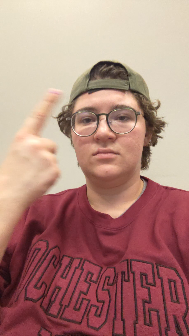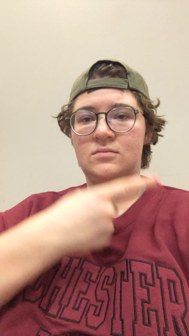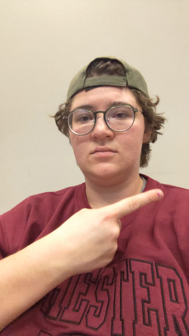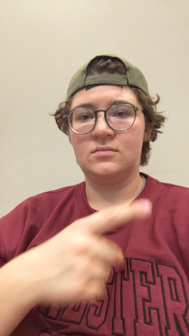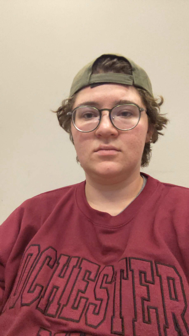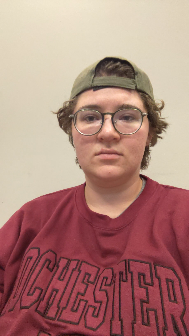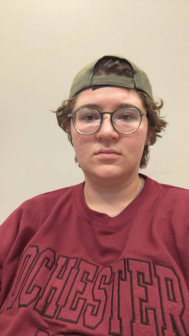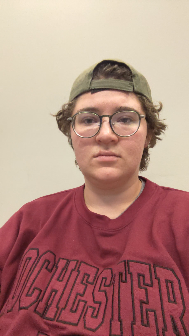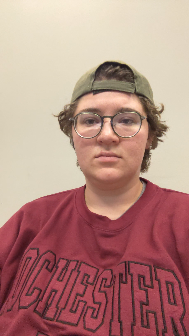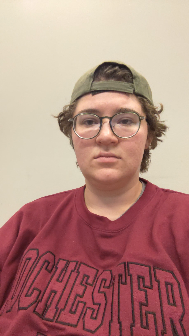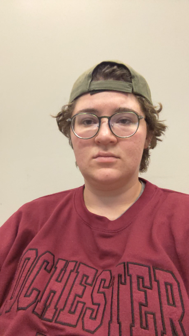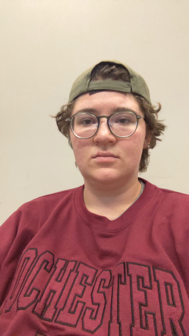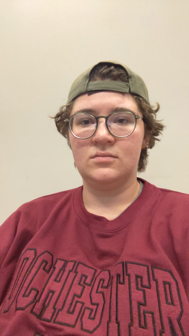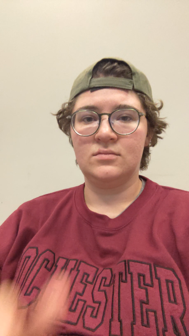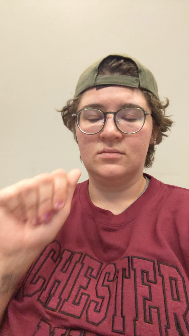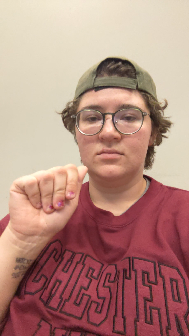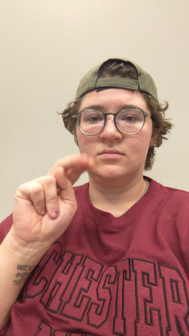an